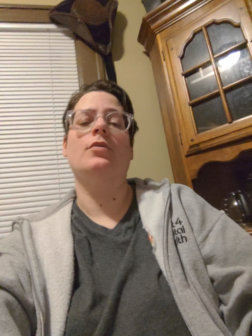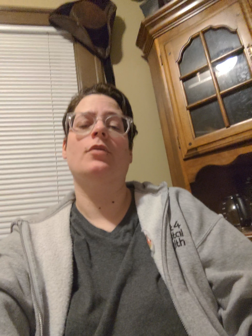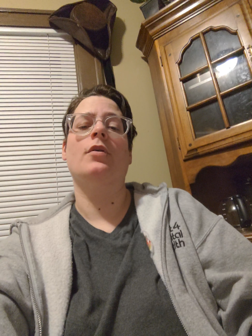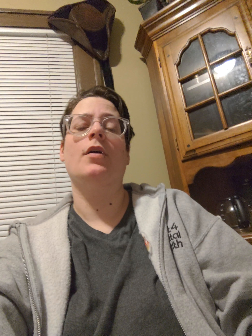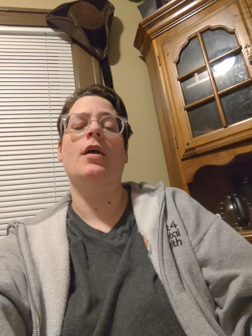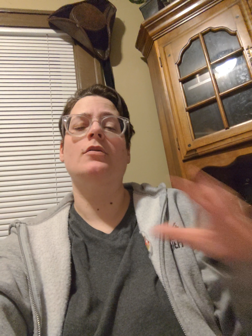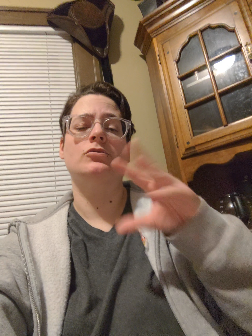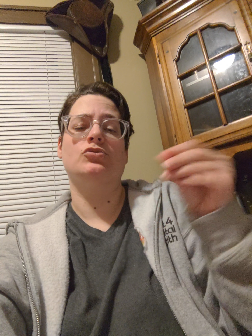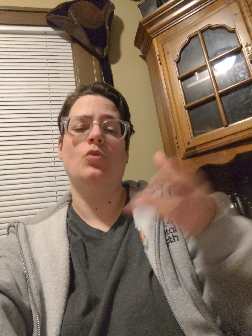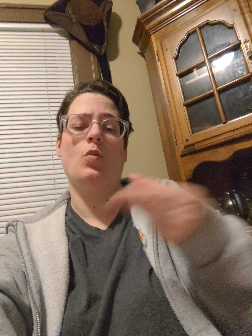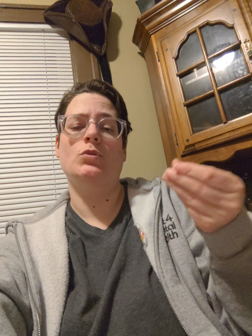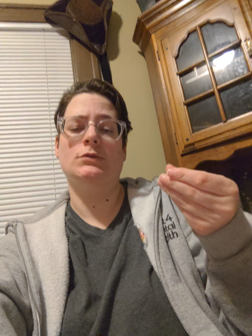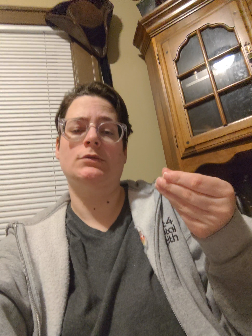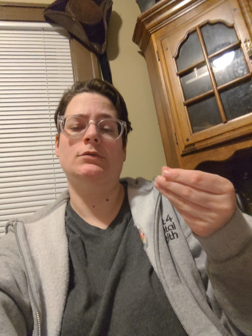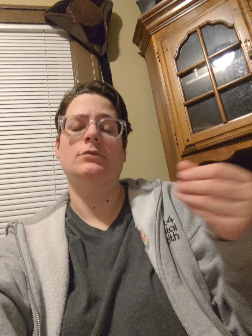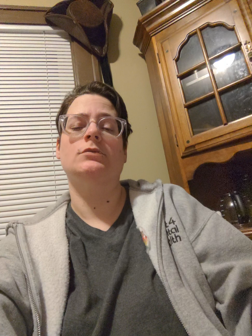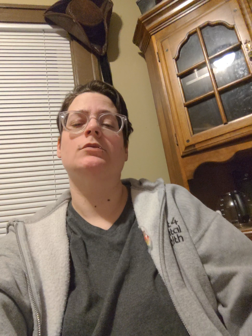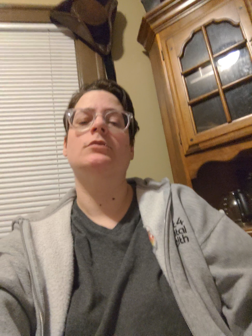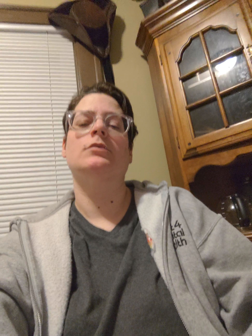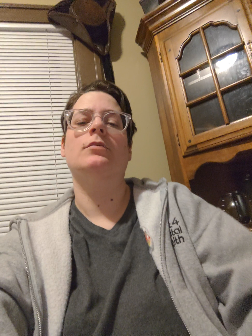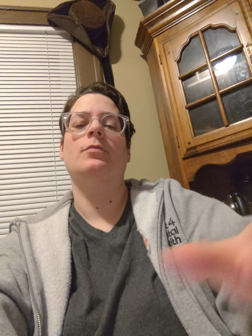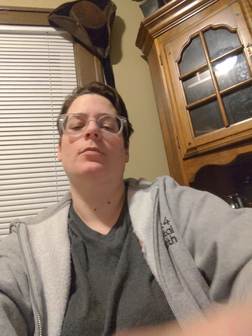story